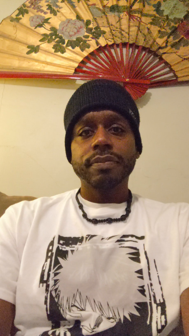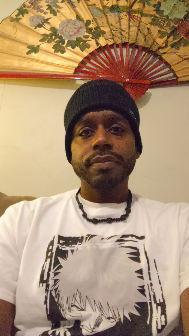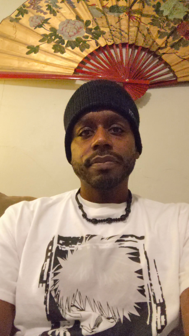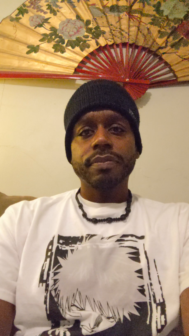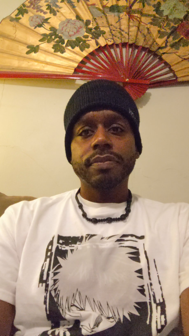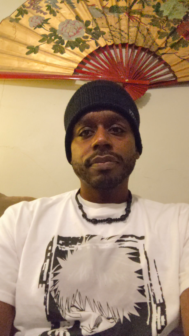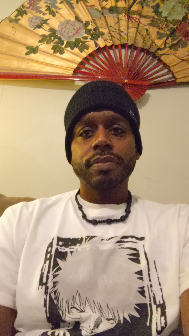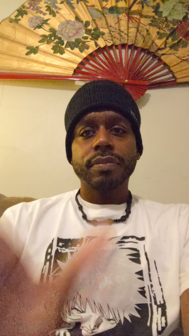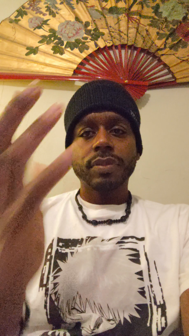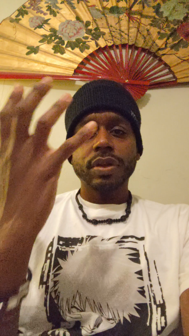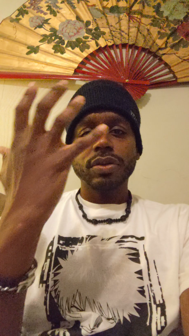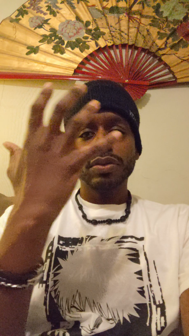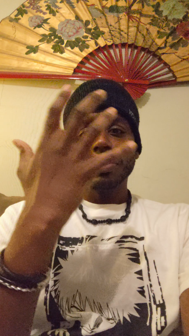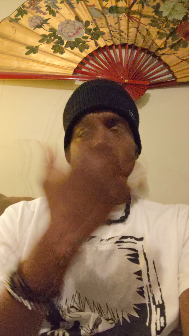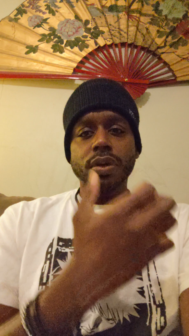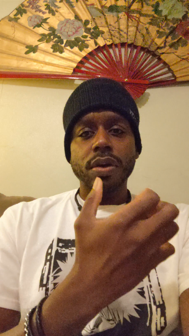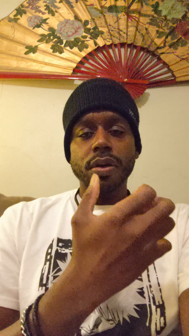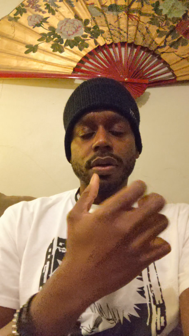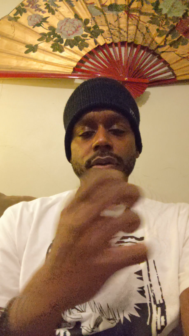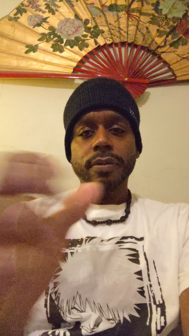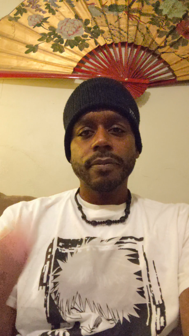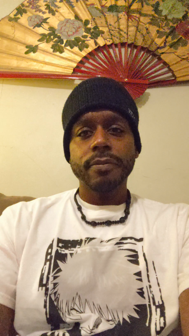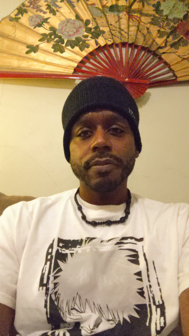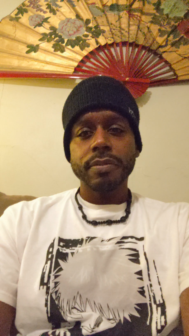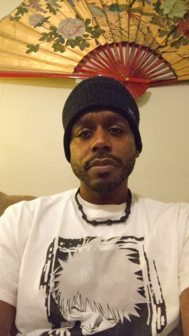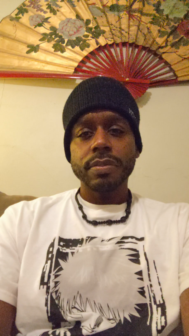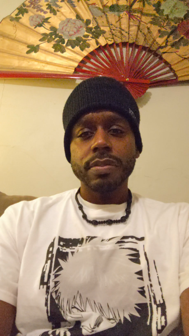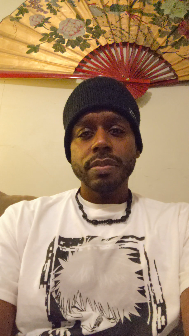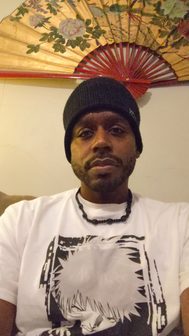dark